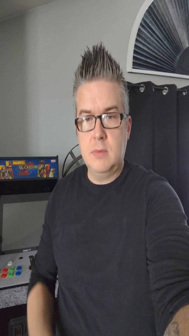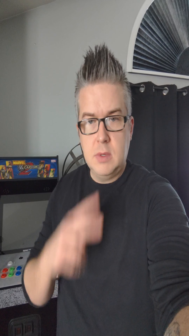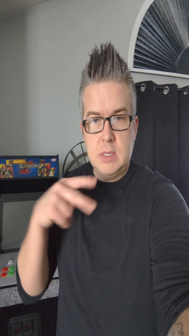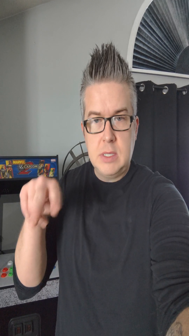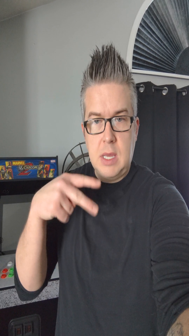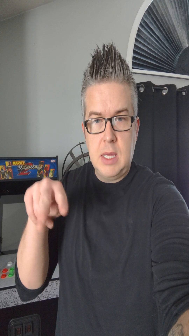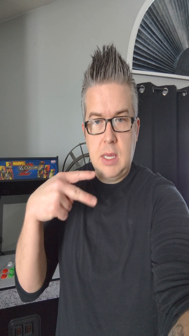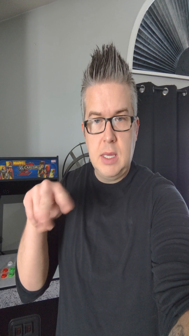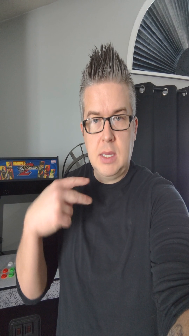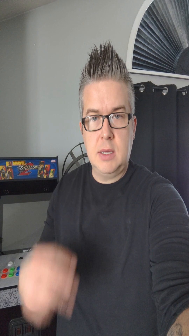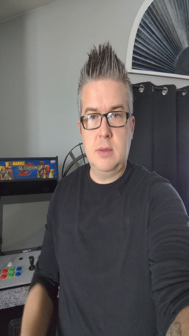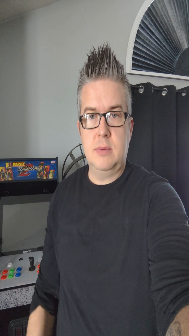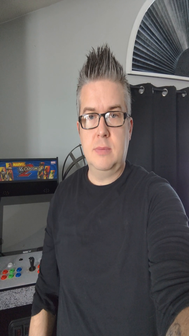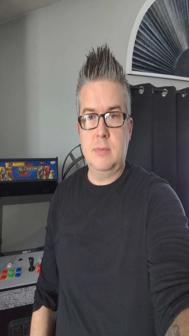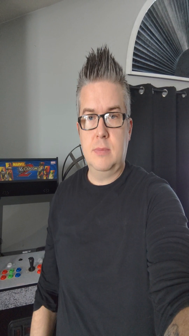dance